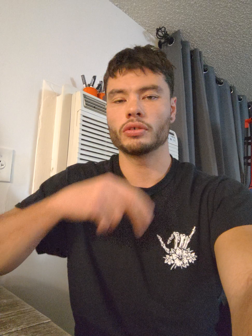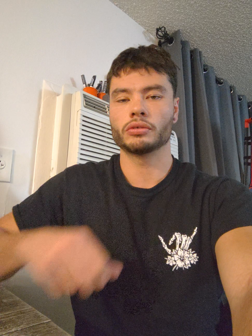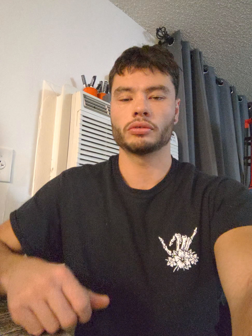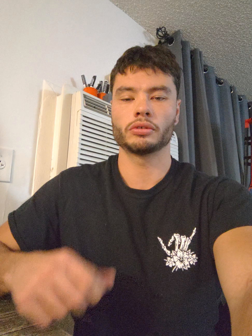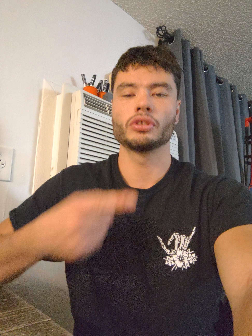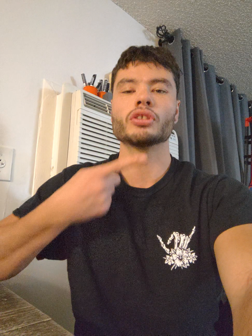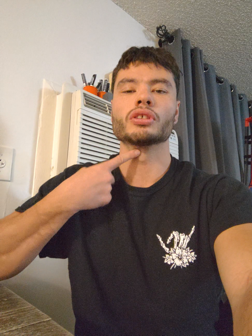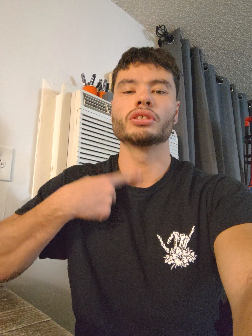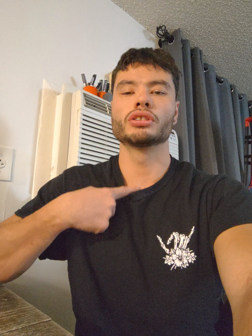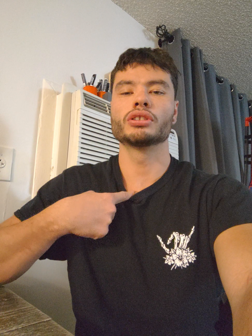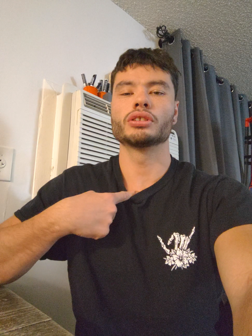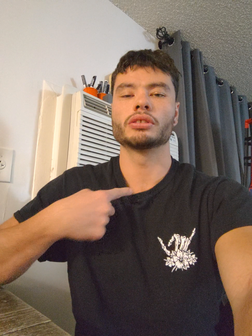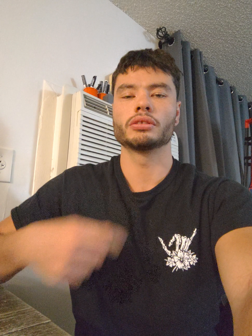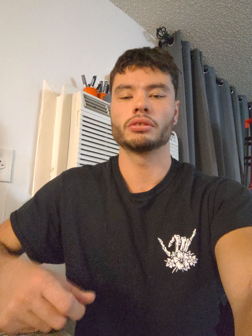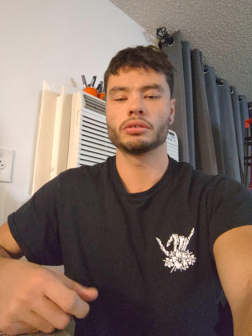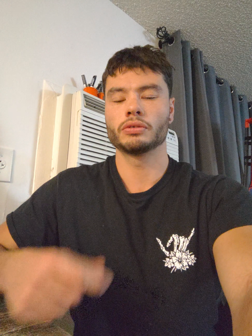thirsty